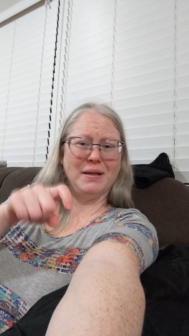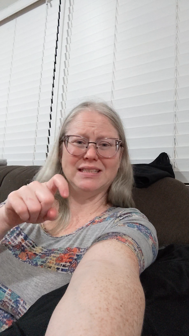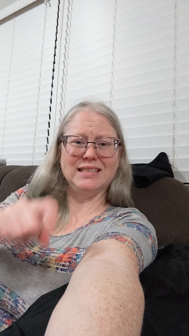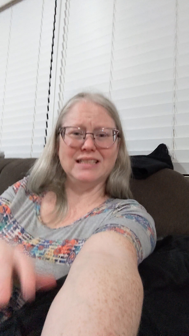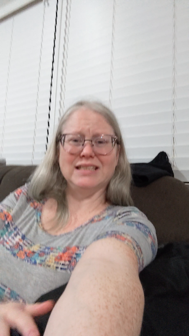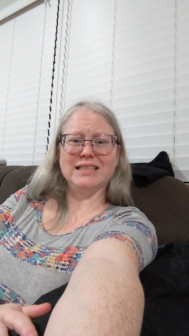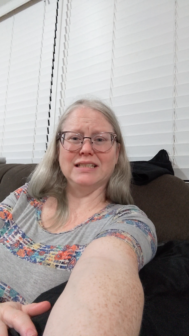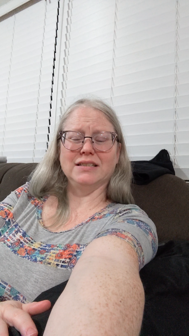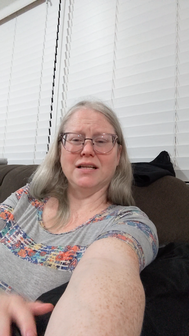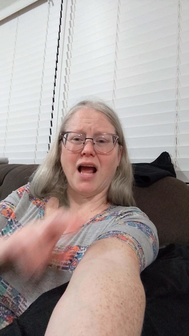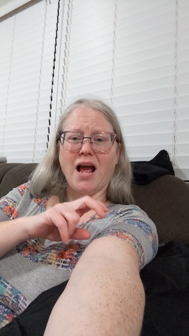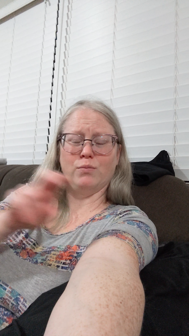couch